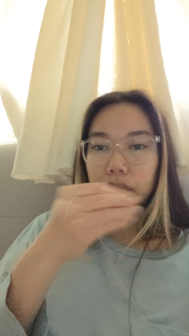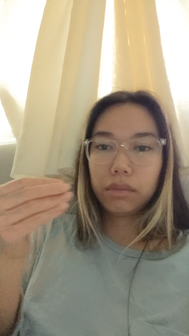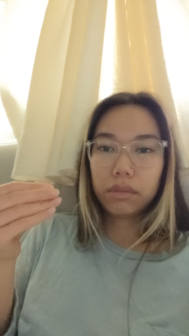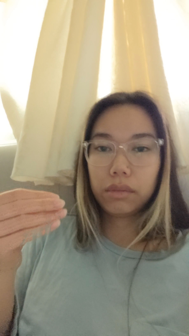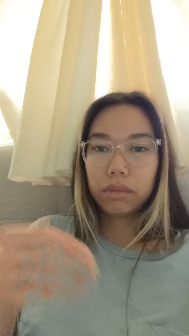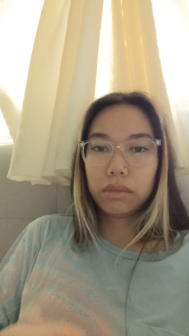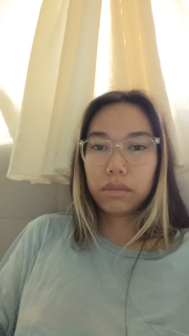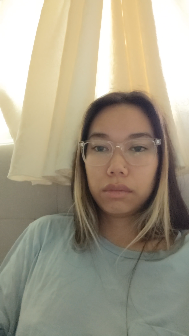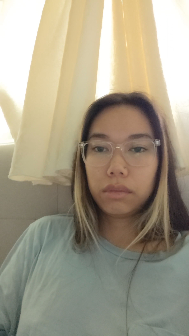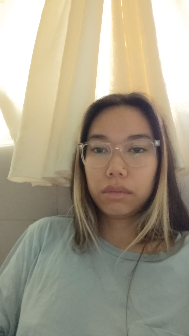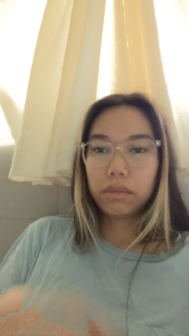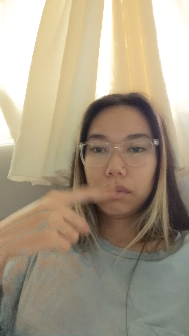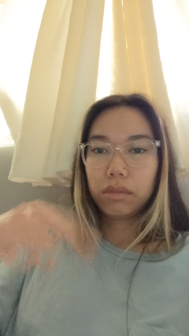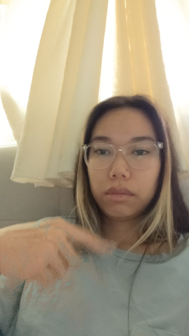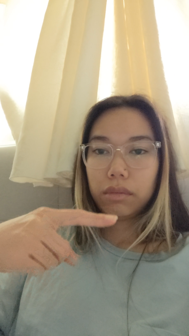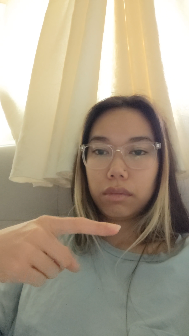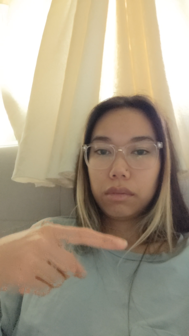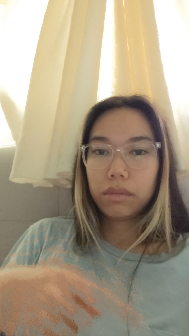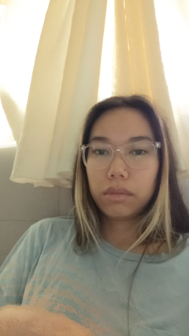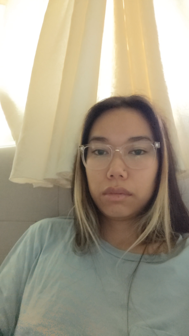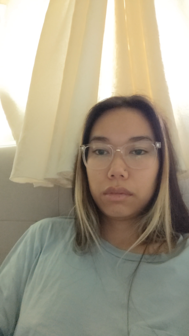about